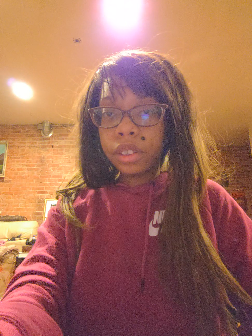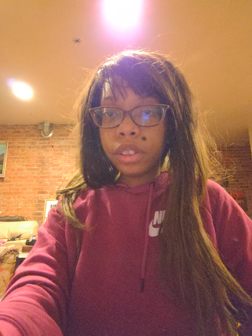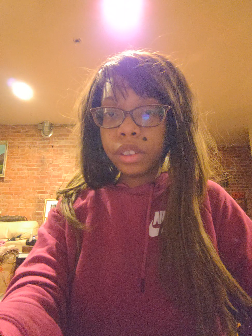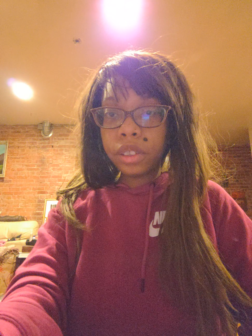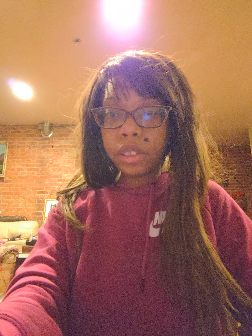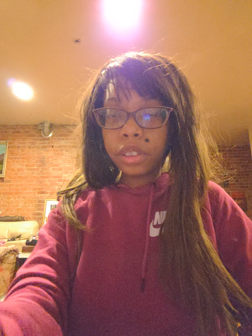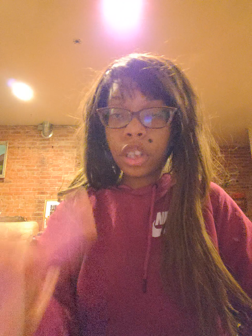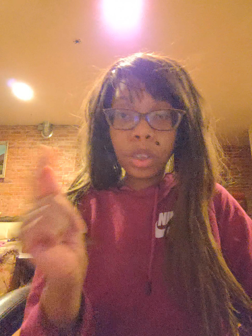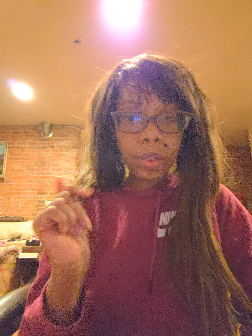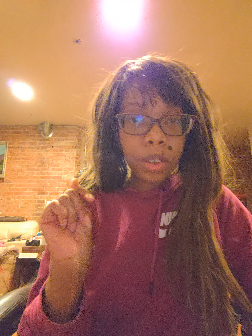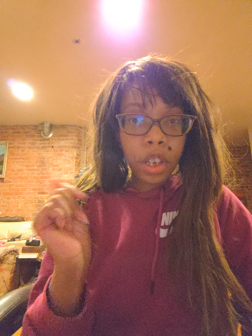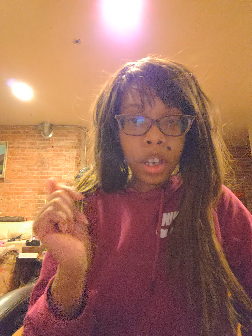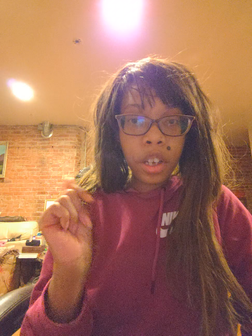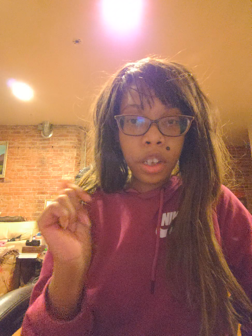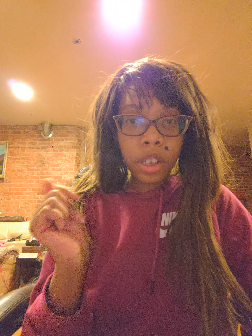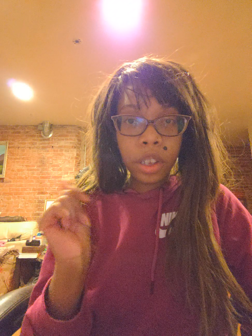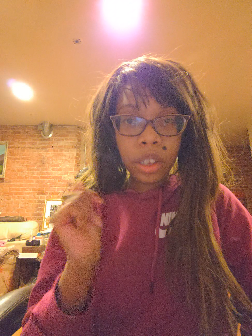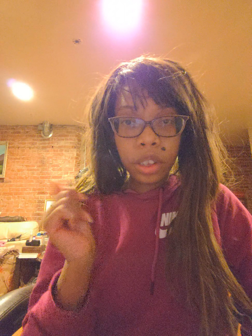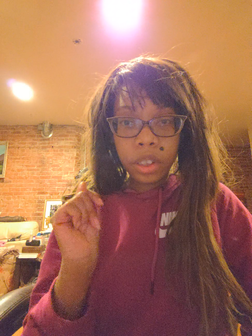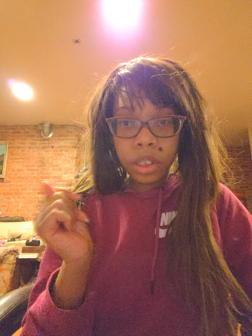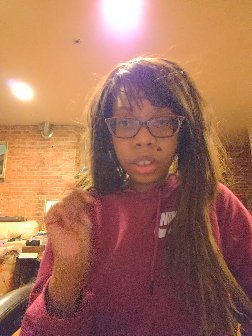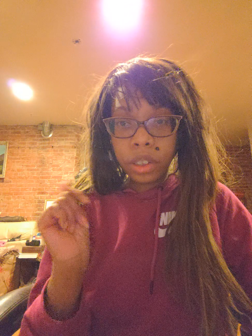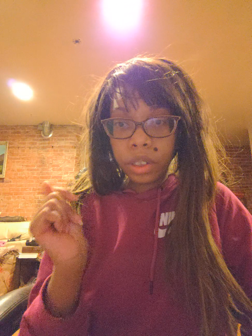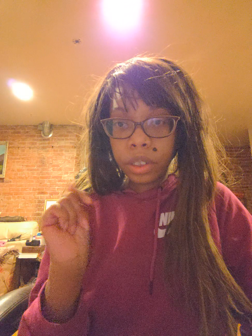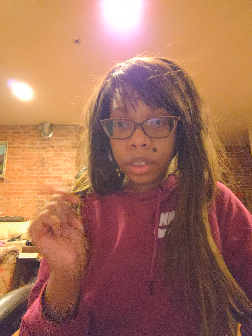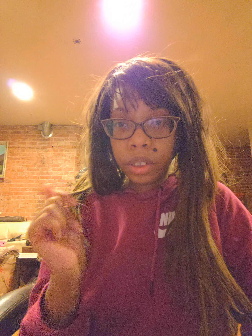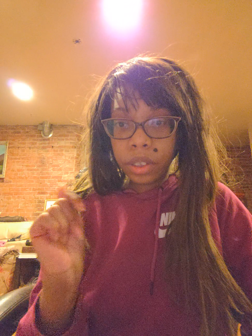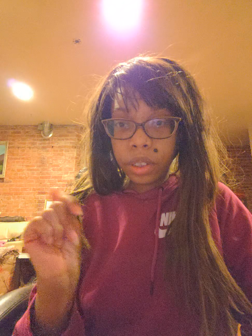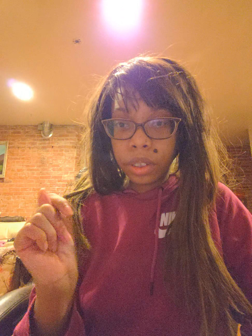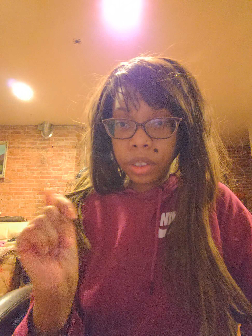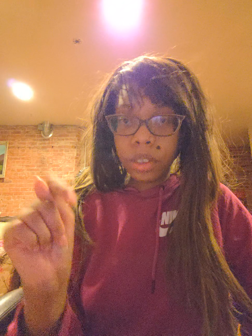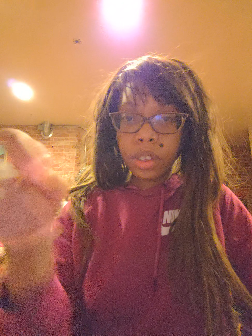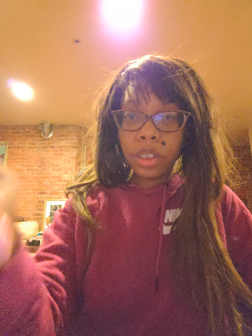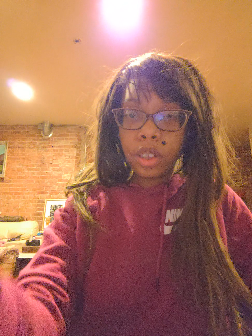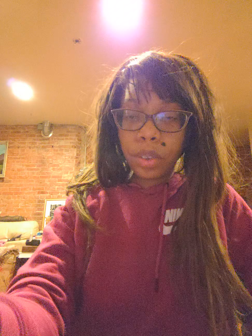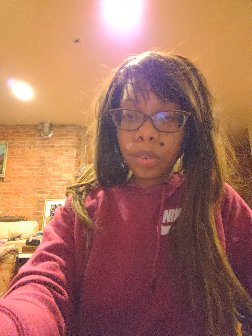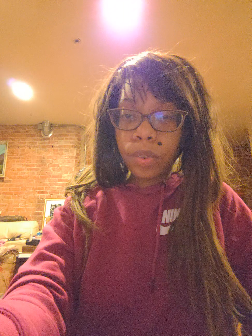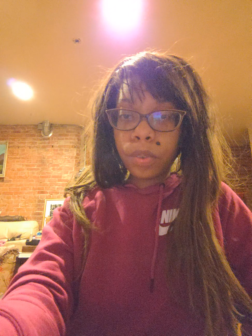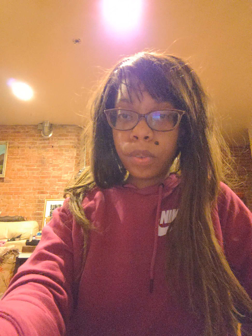potty